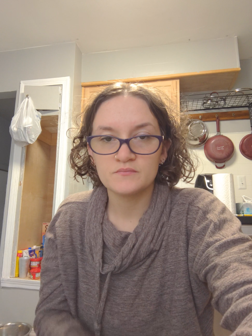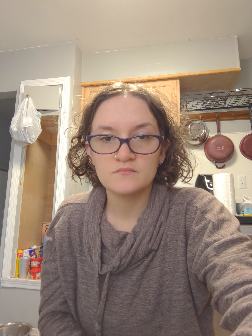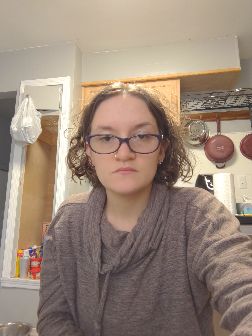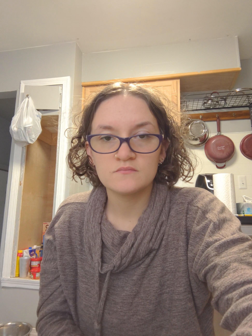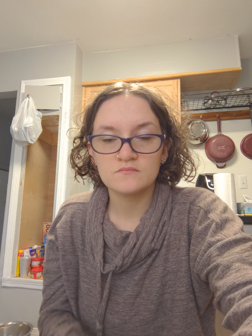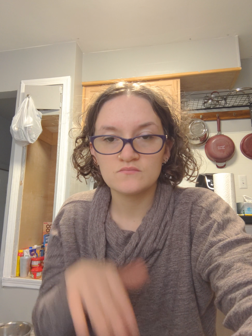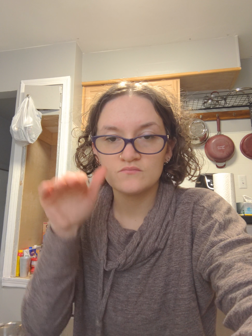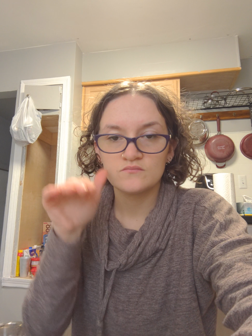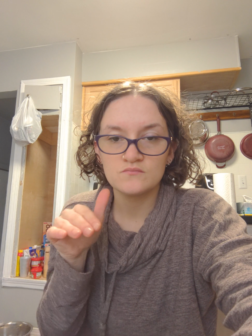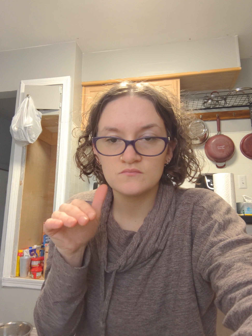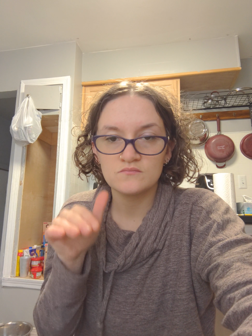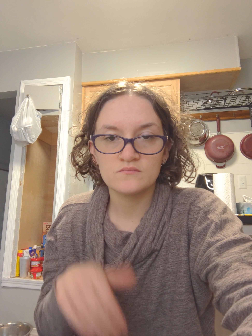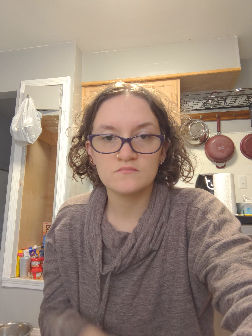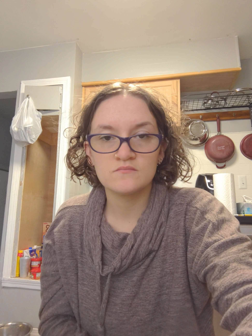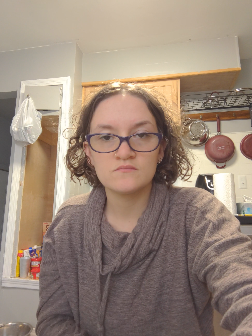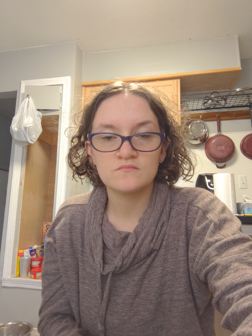child